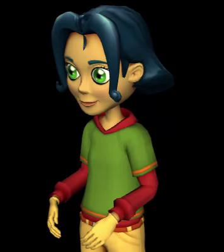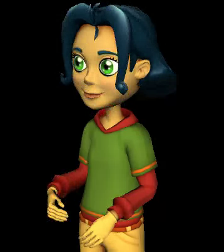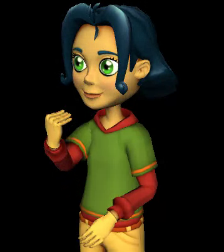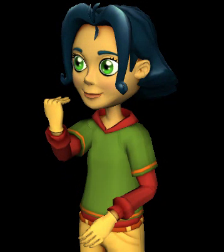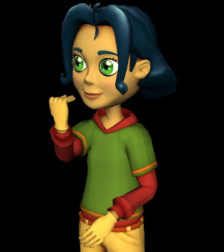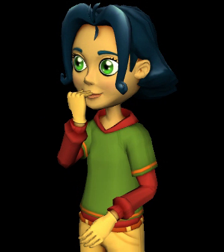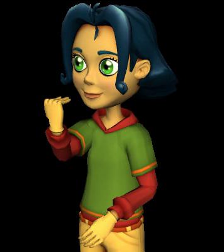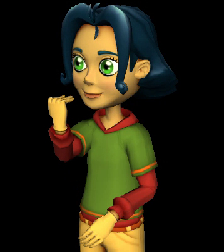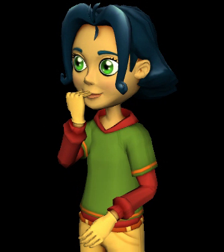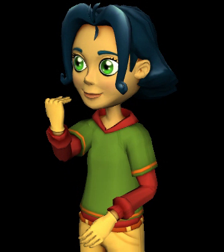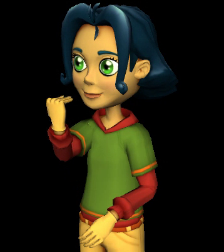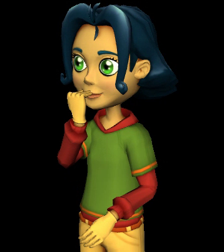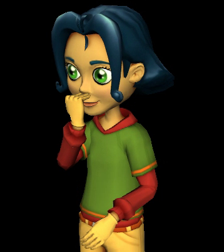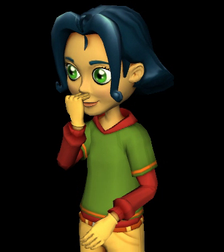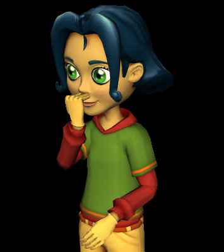طعام